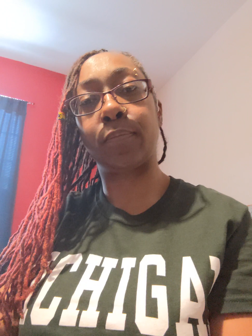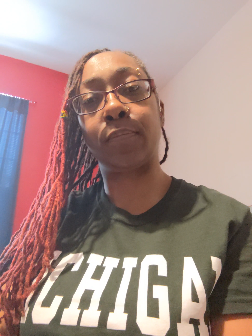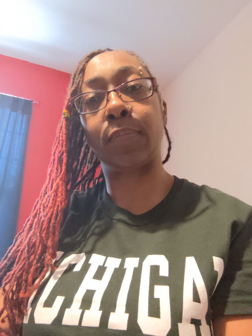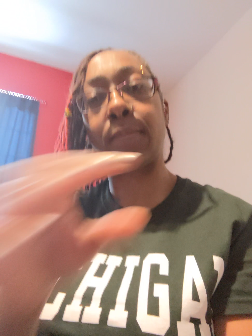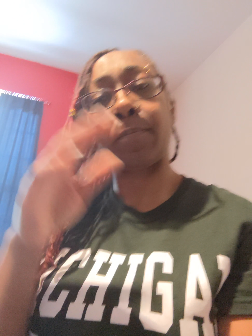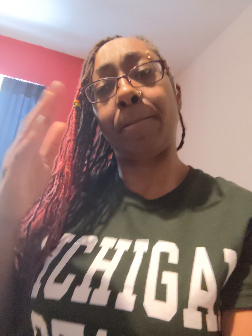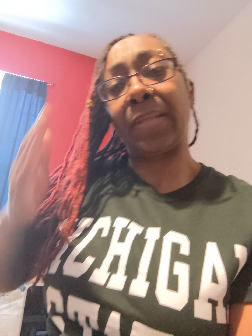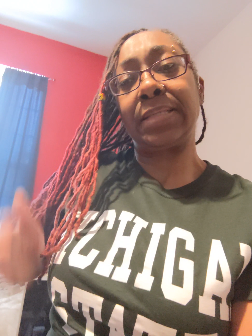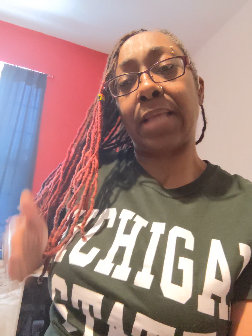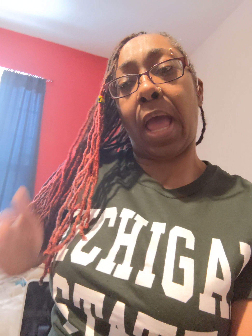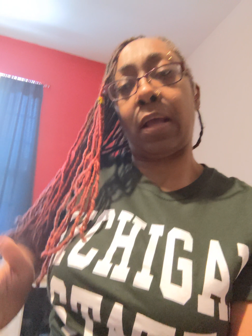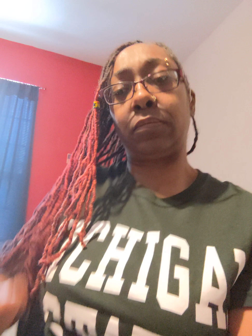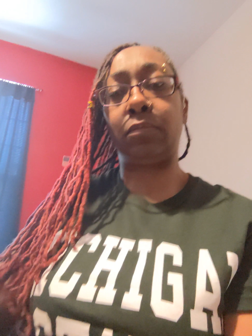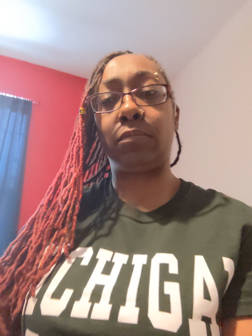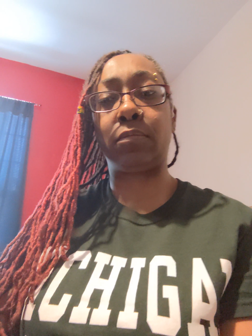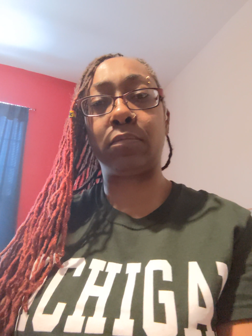beside